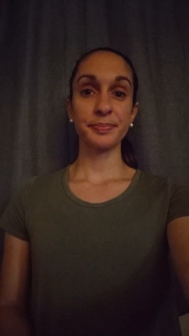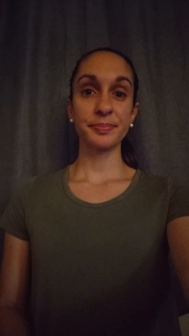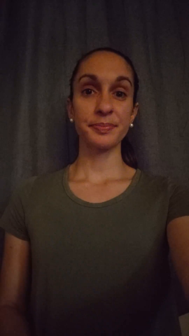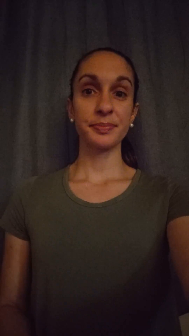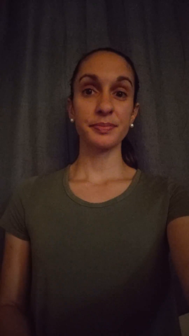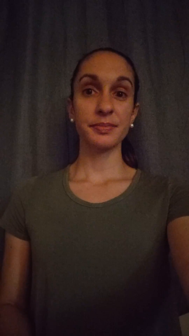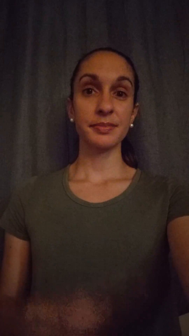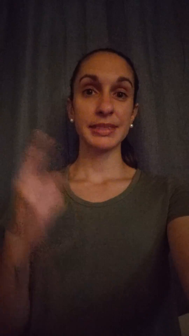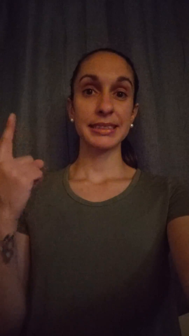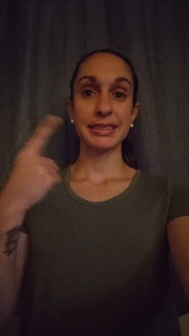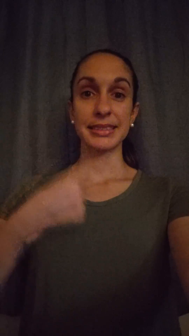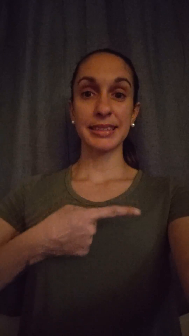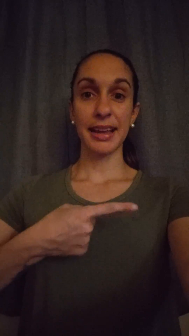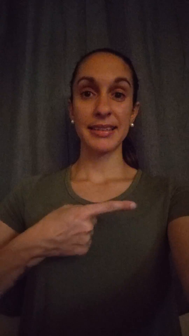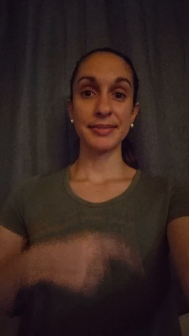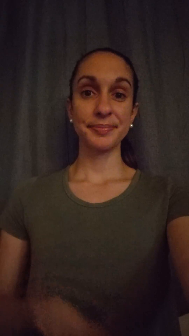day